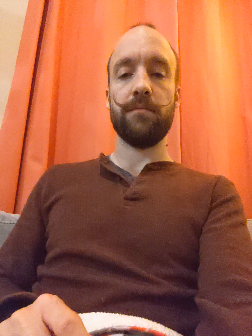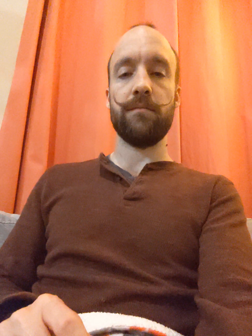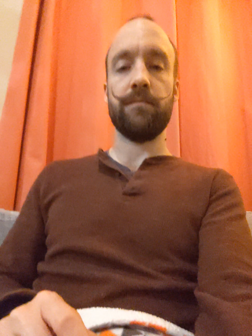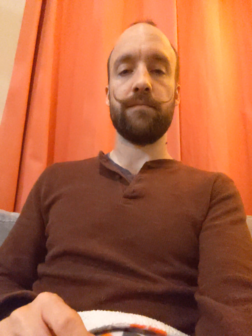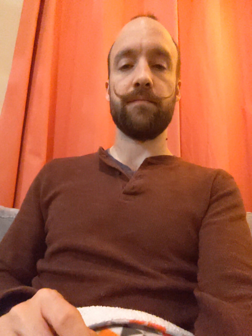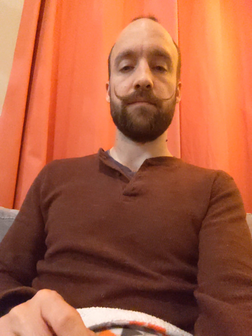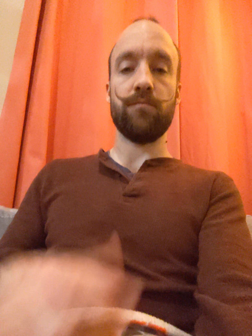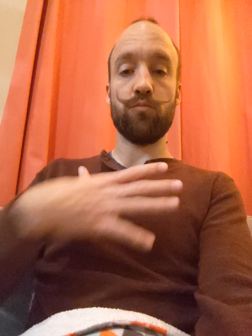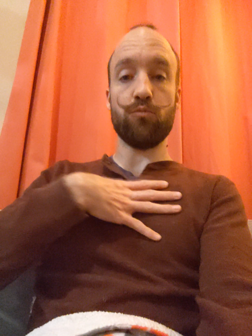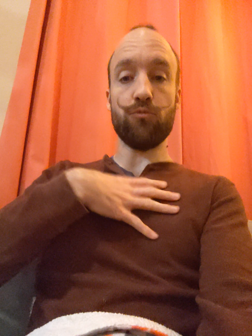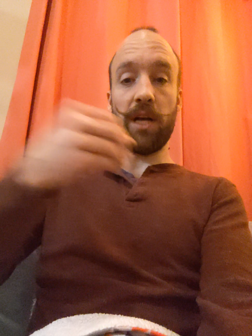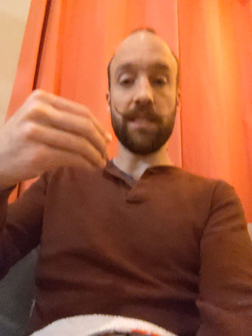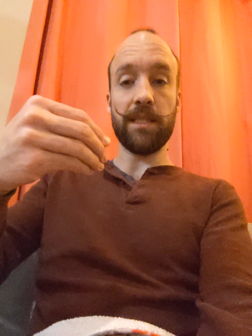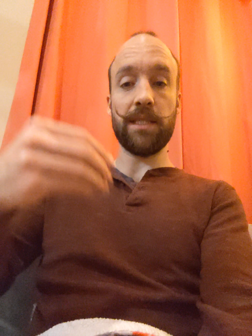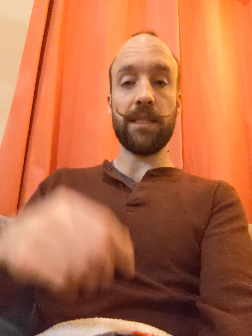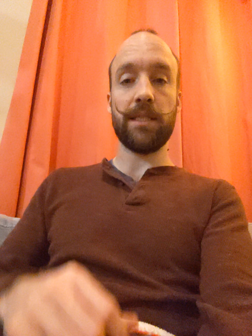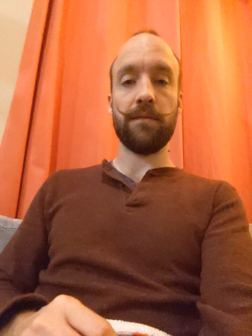white